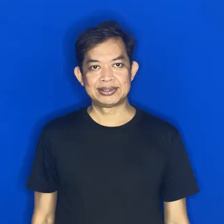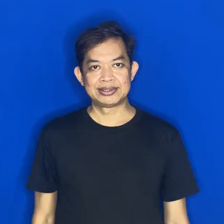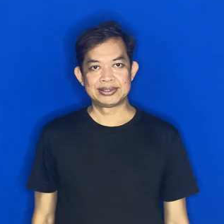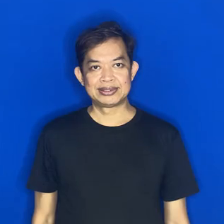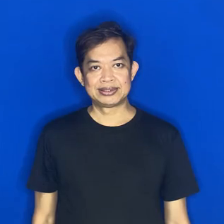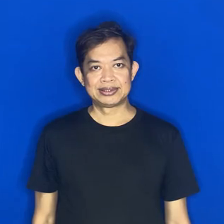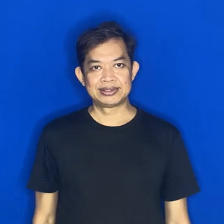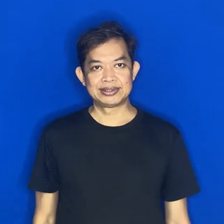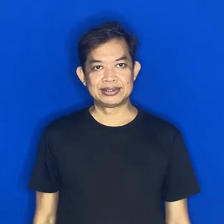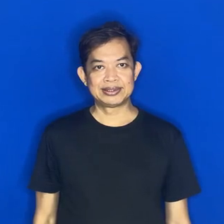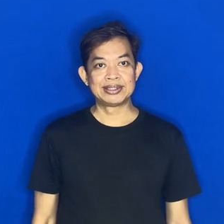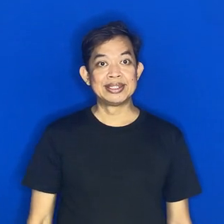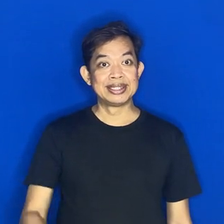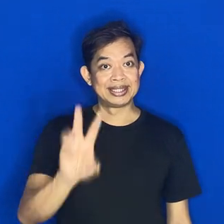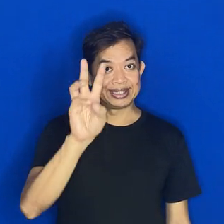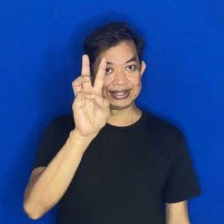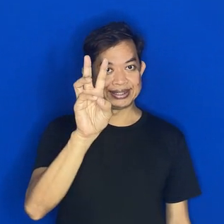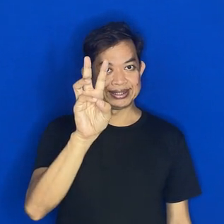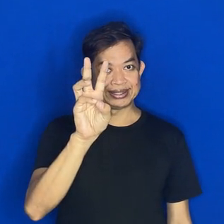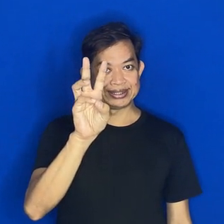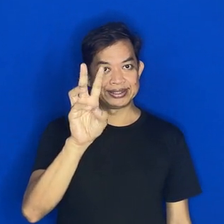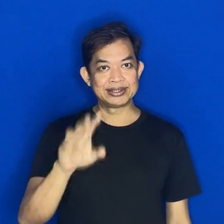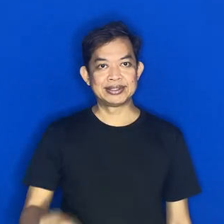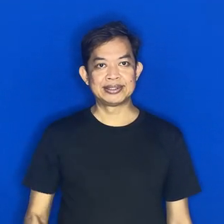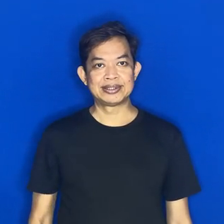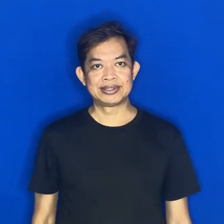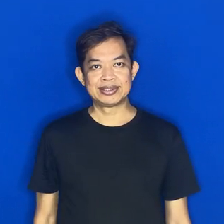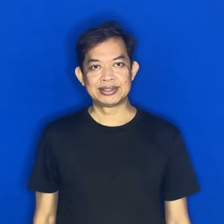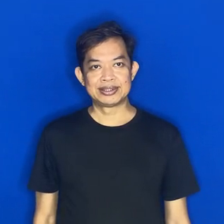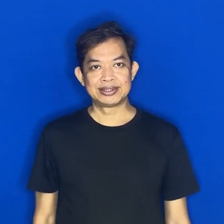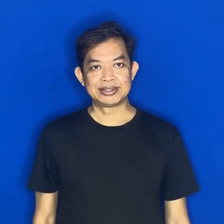six